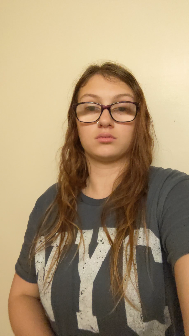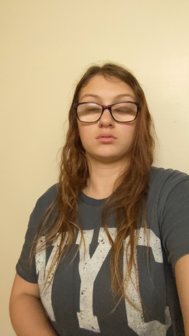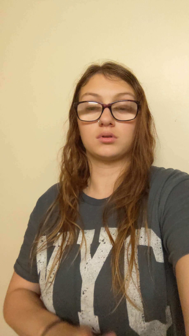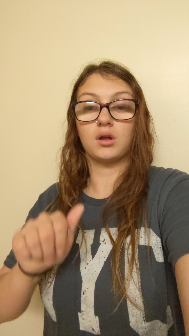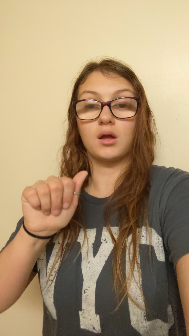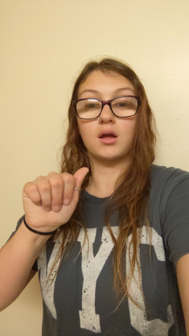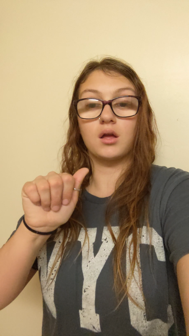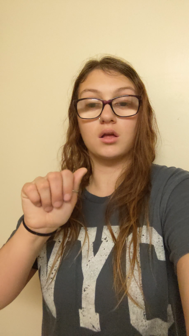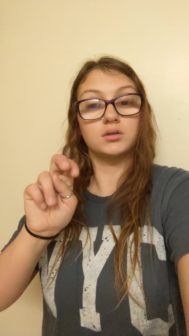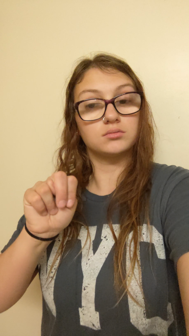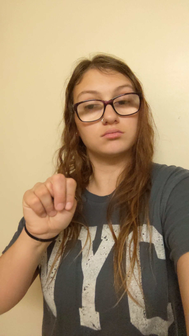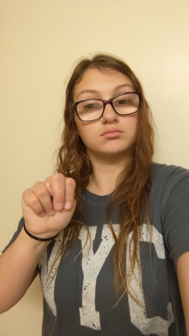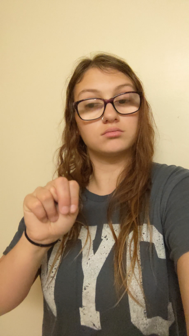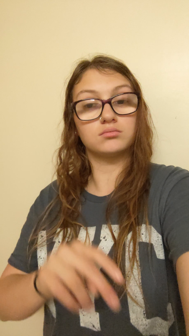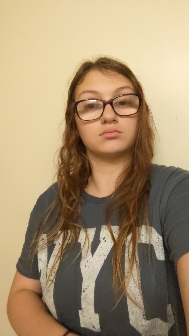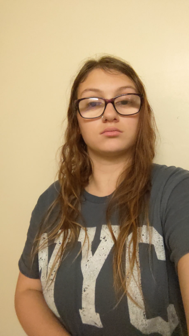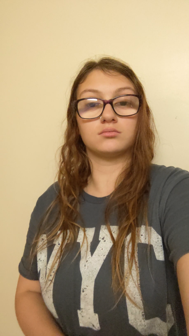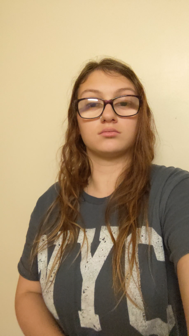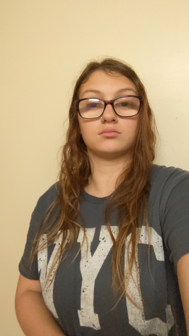an